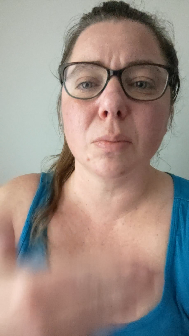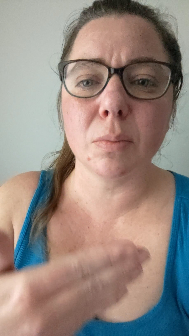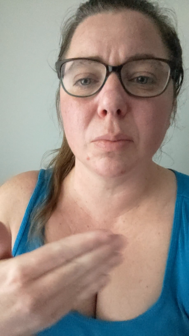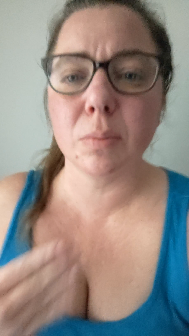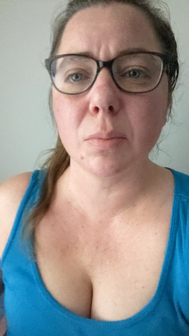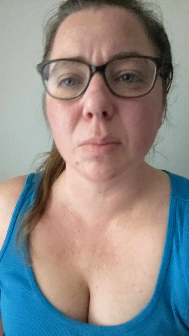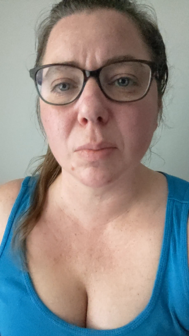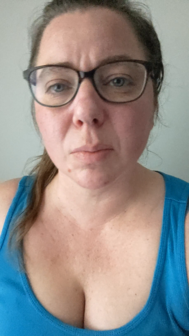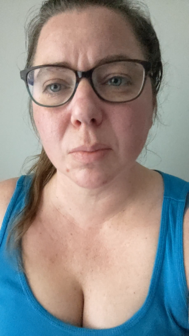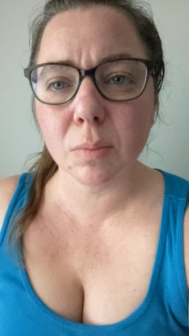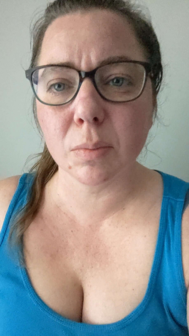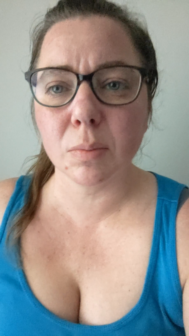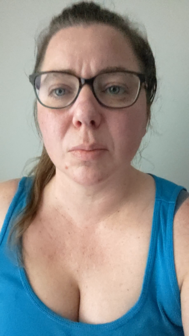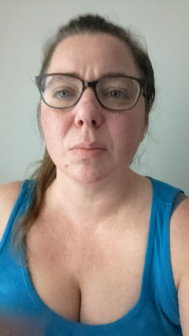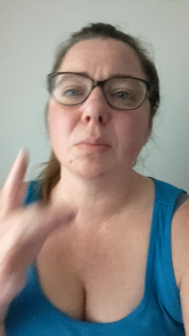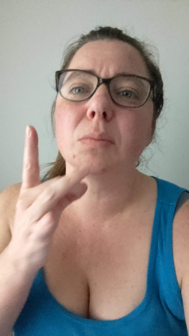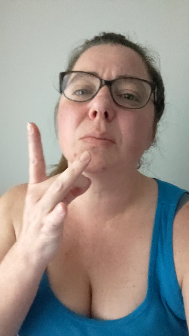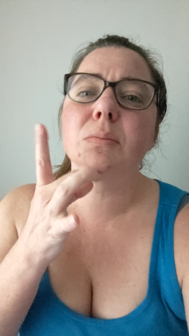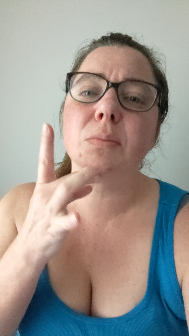light bulb